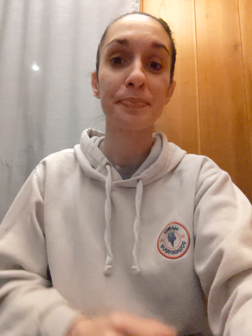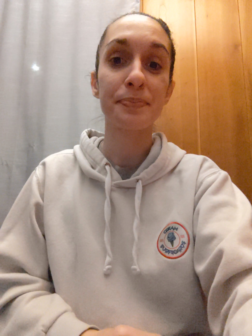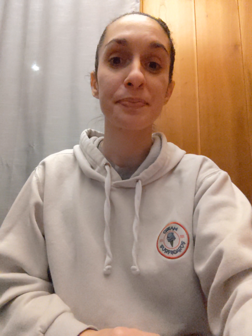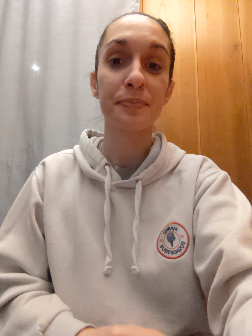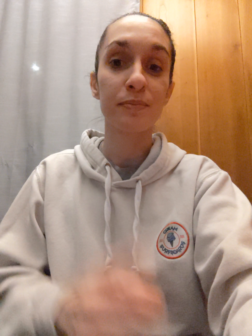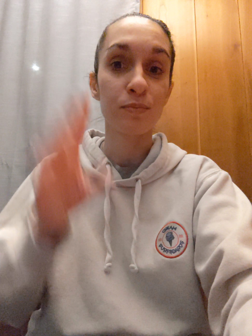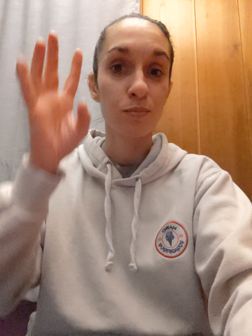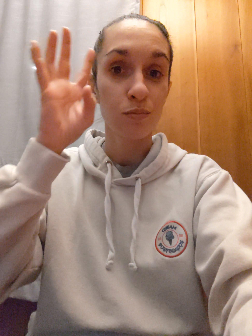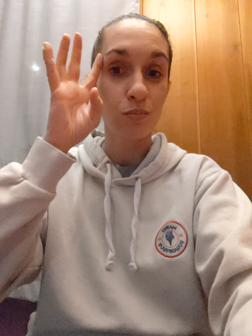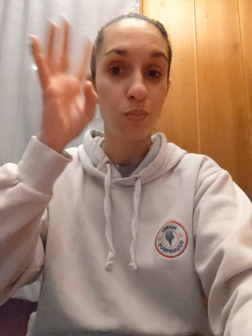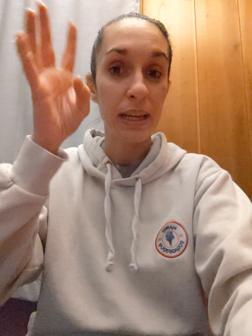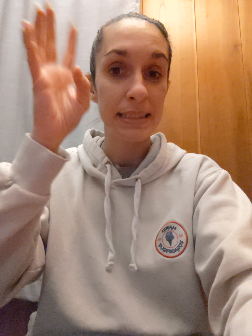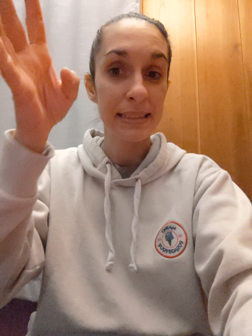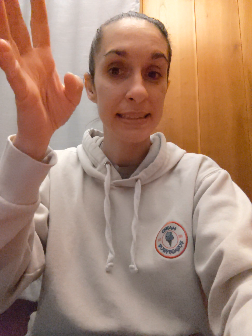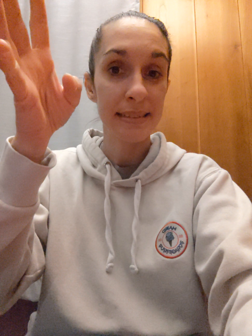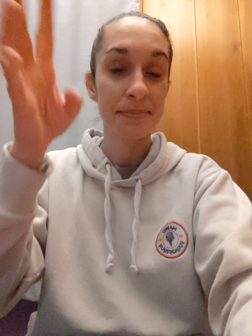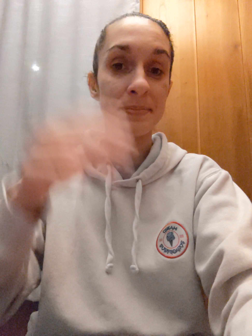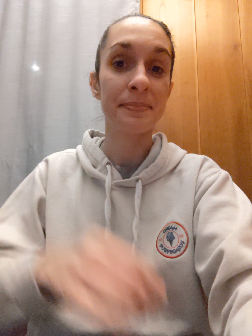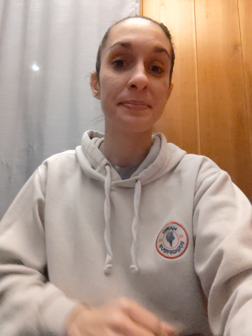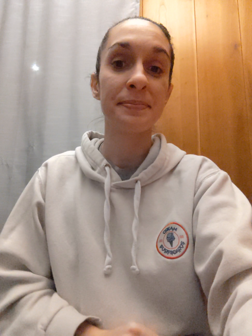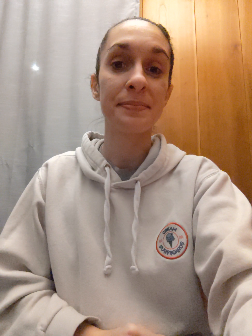pretend